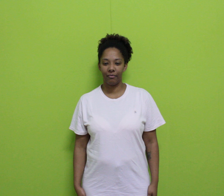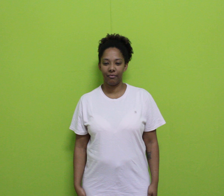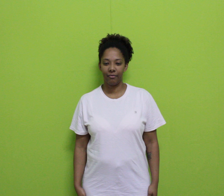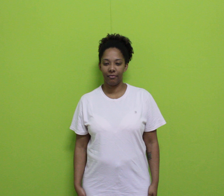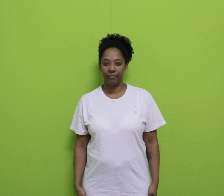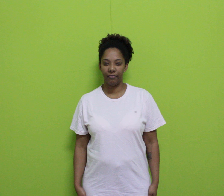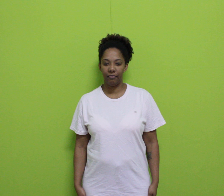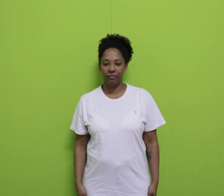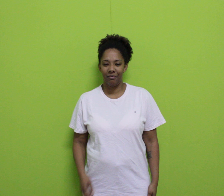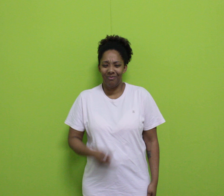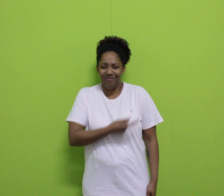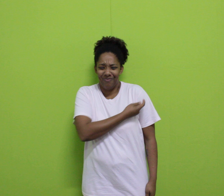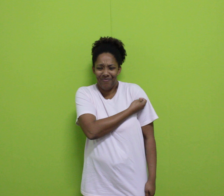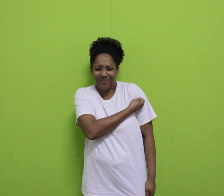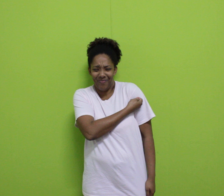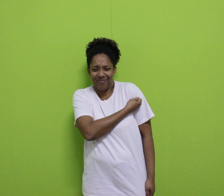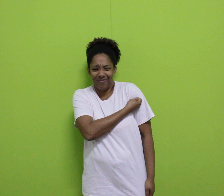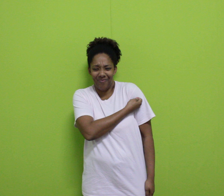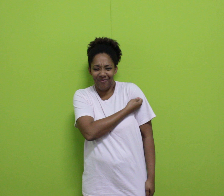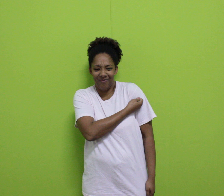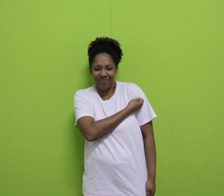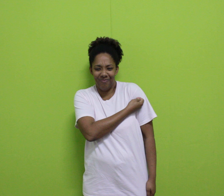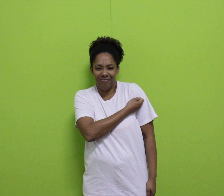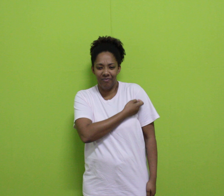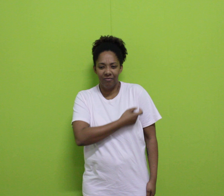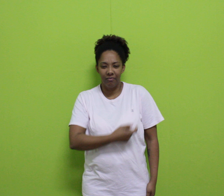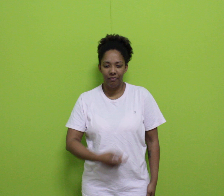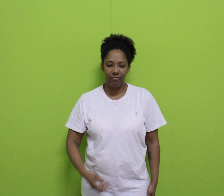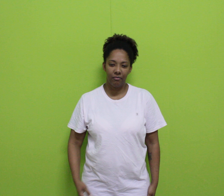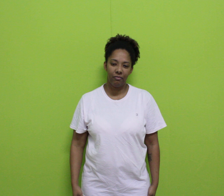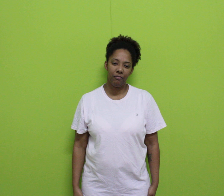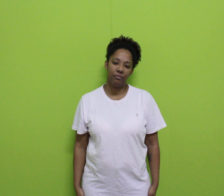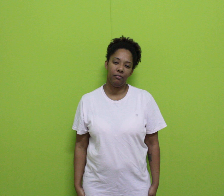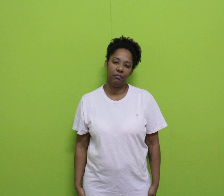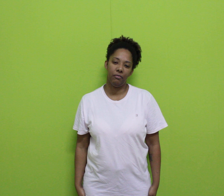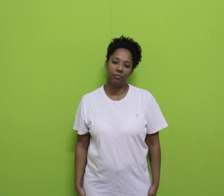vacina